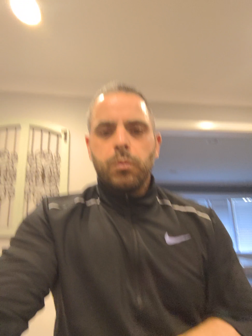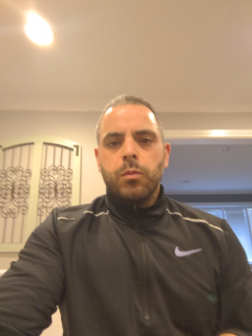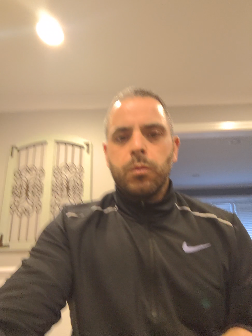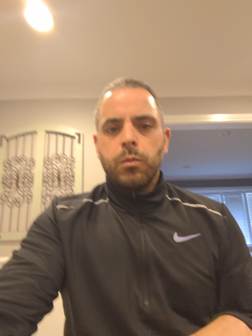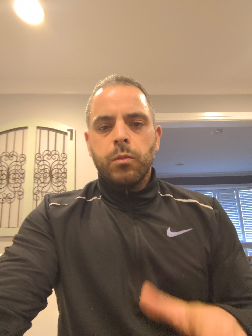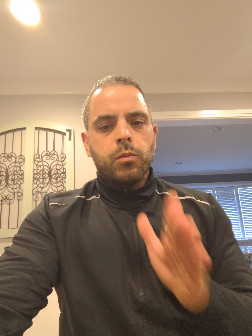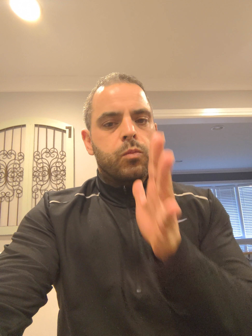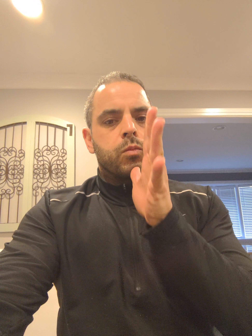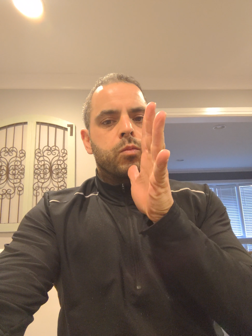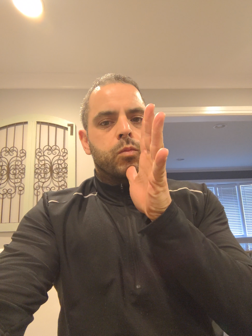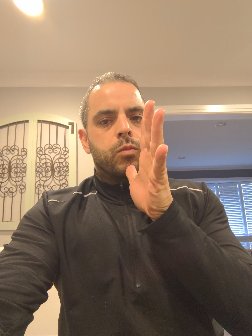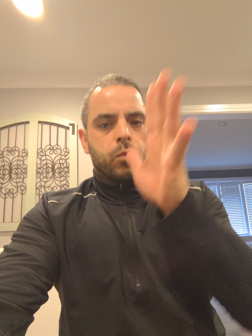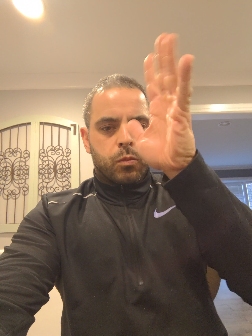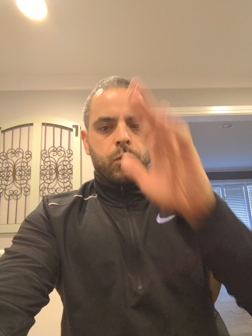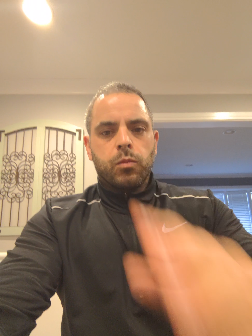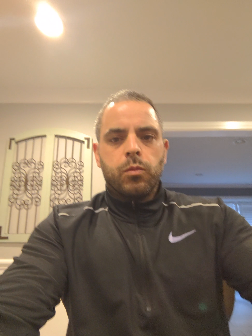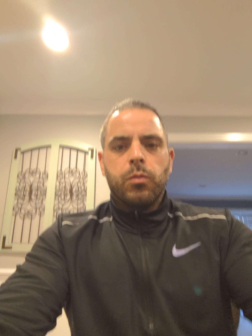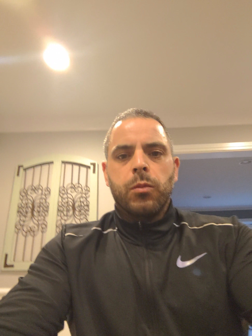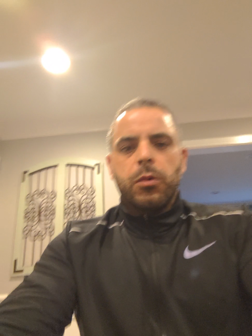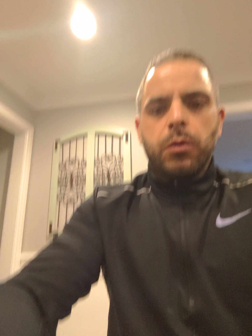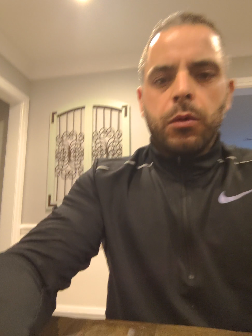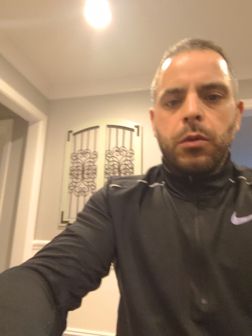grandpa